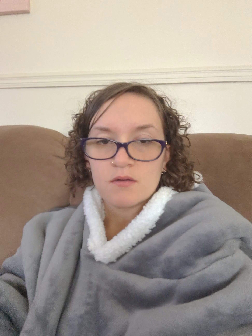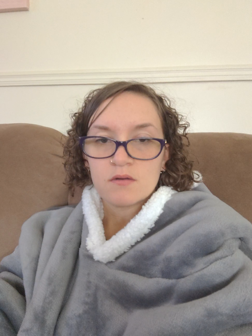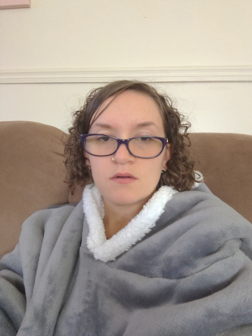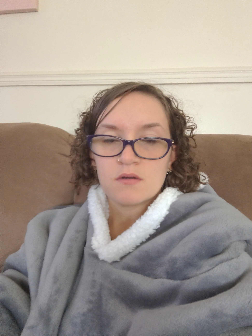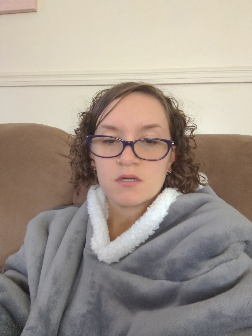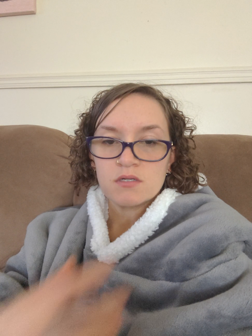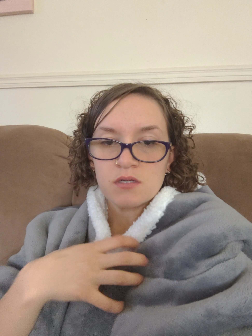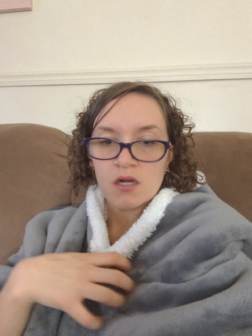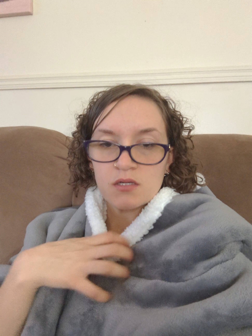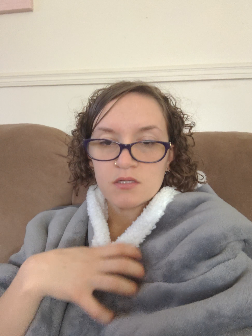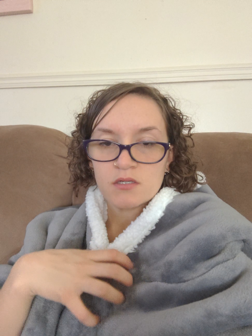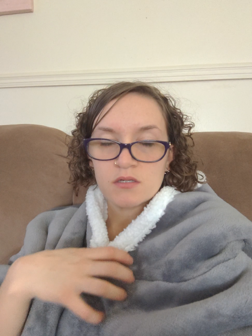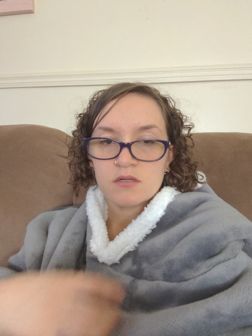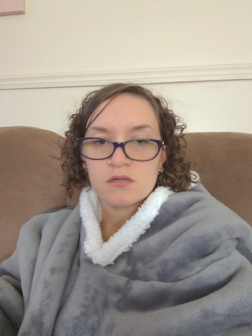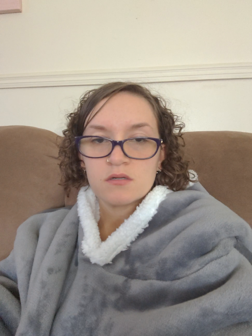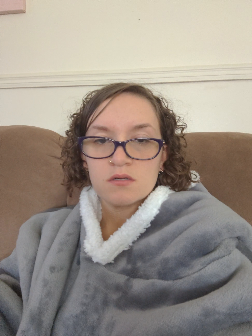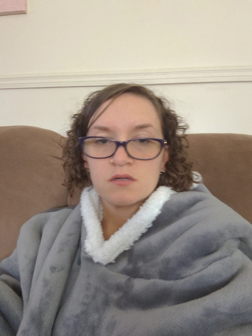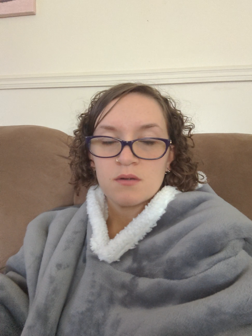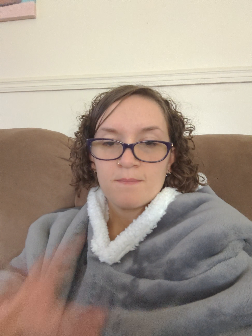yucky